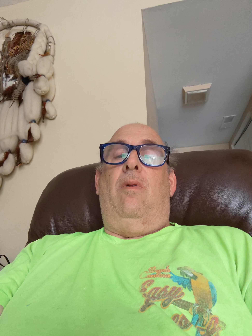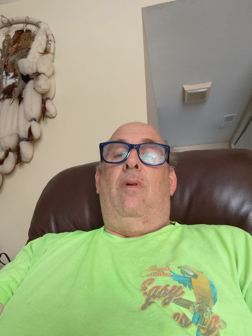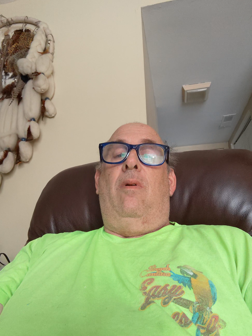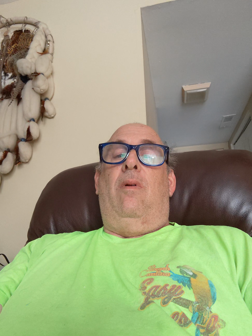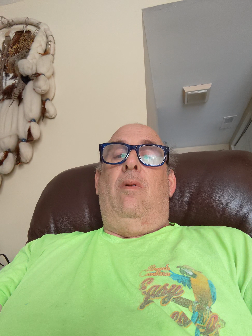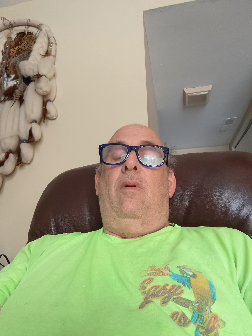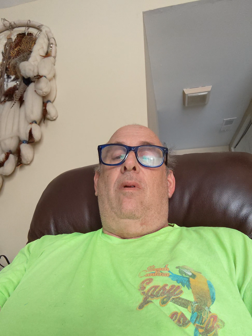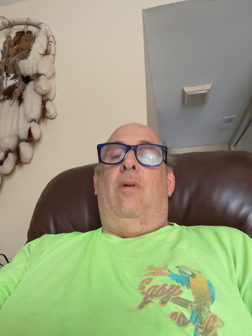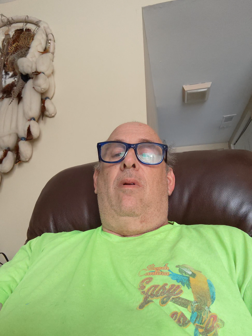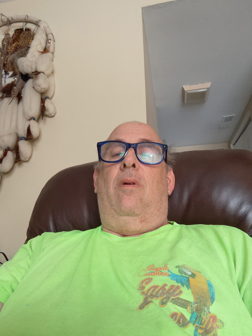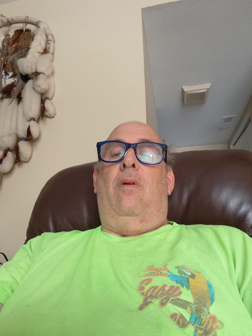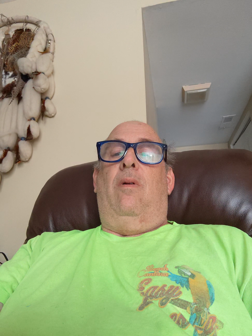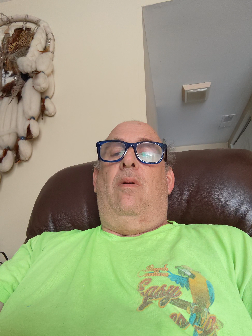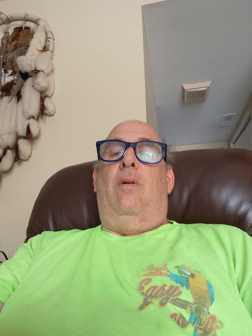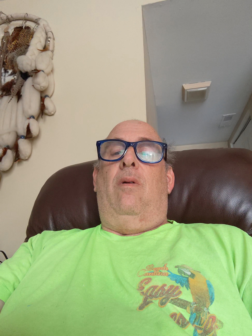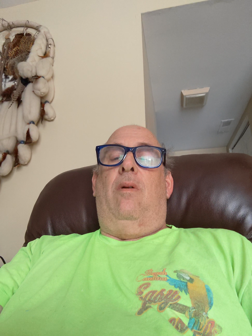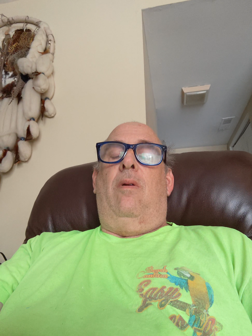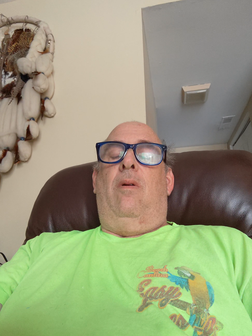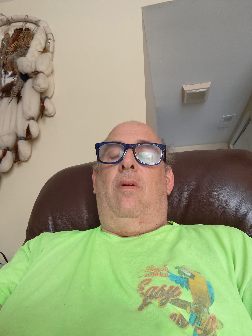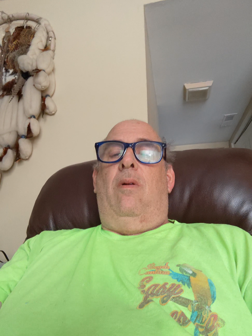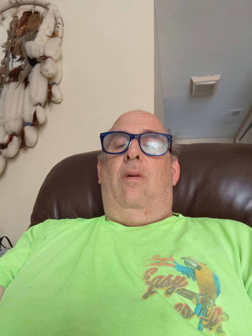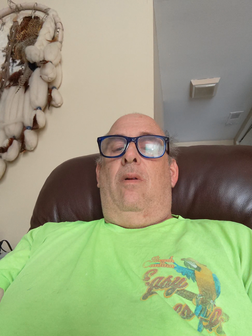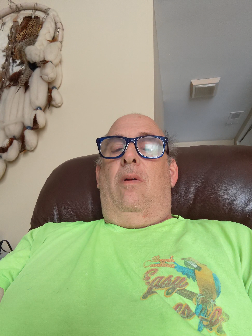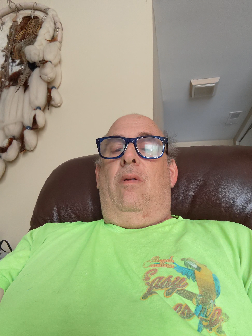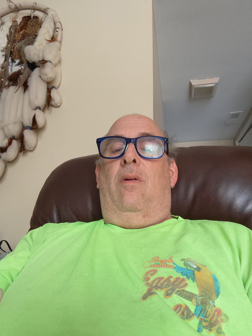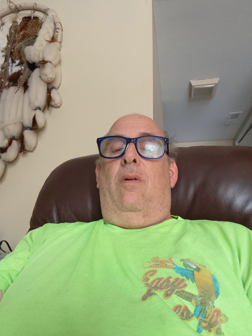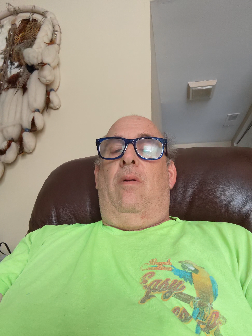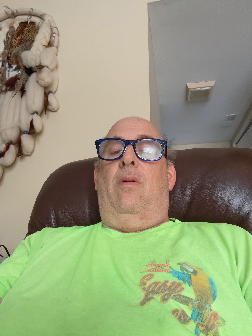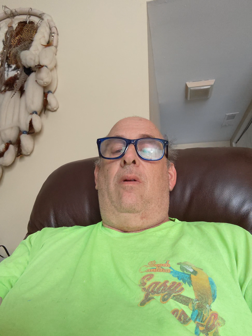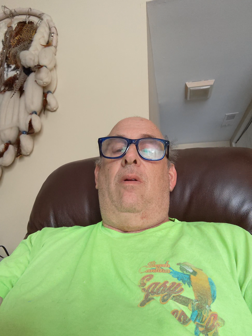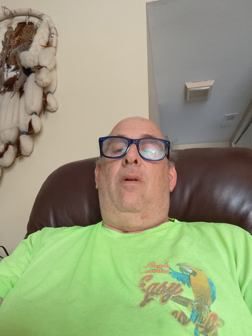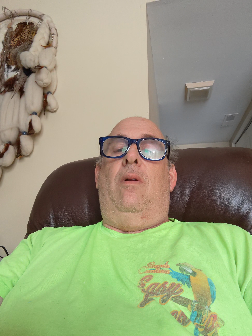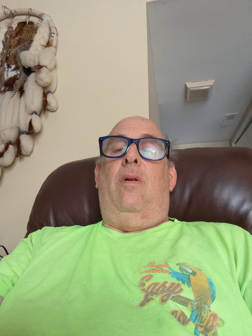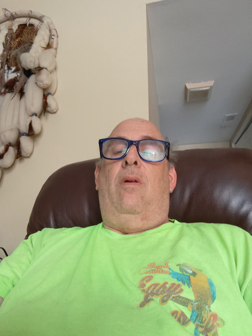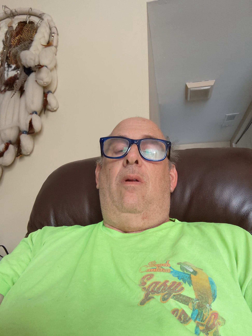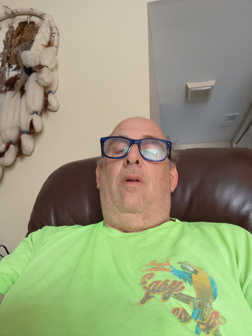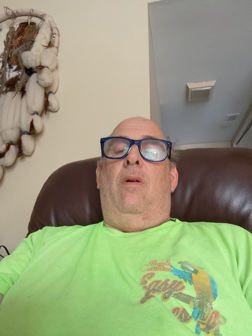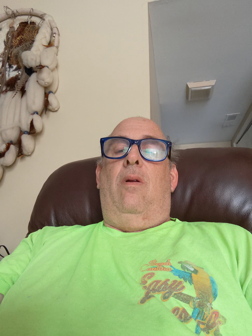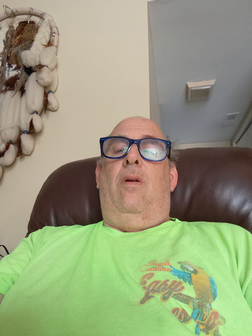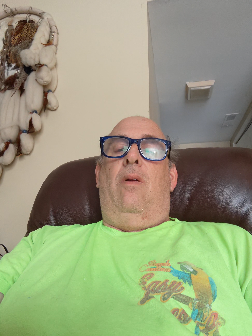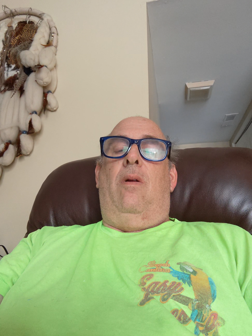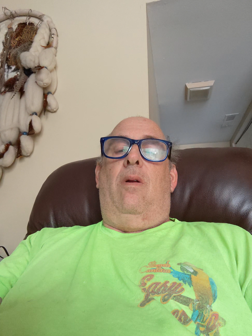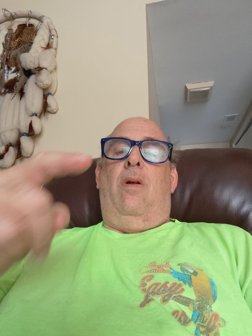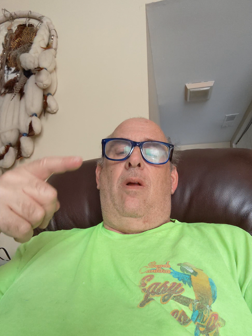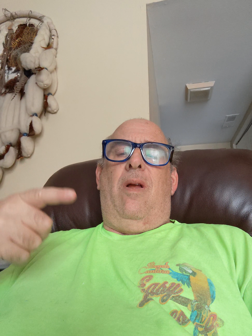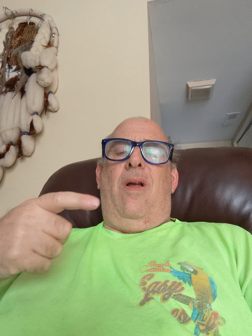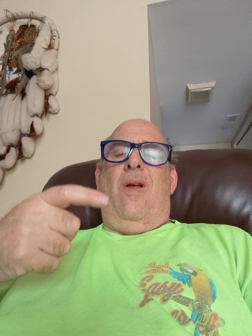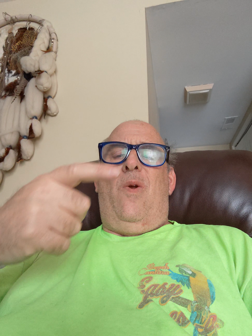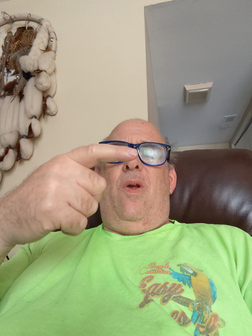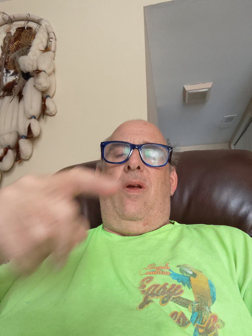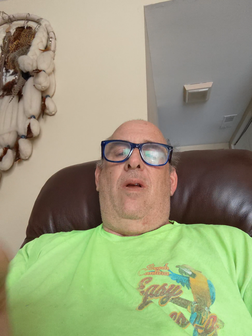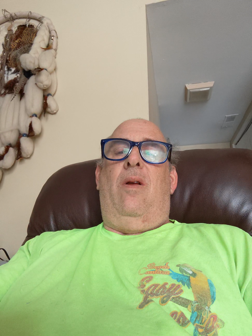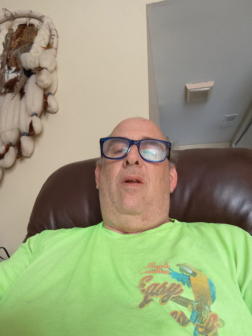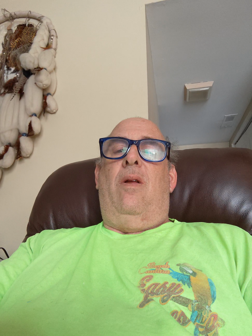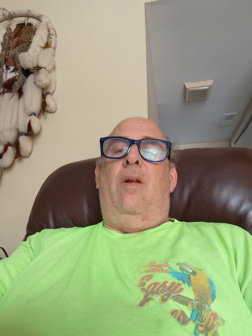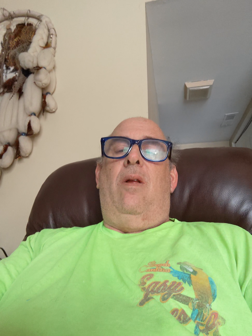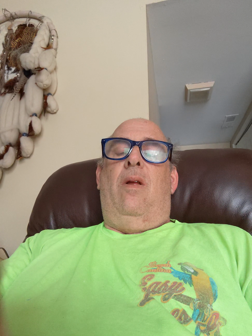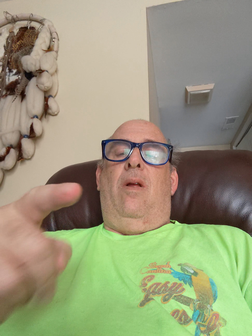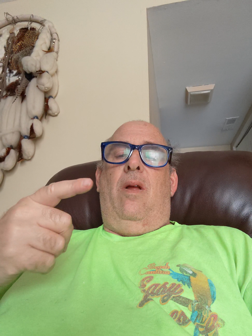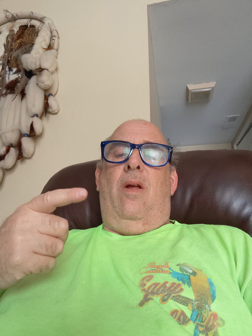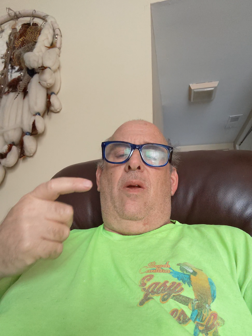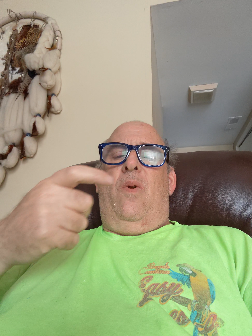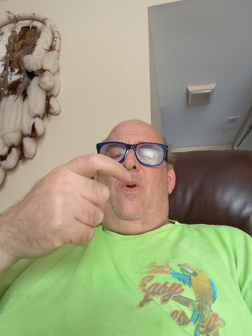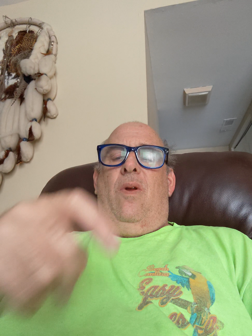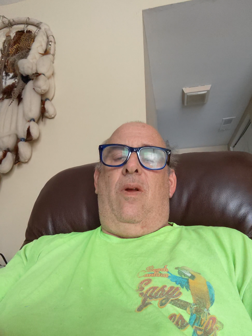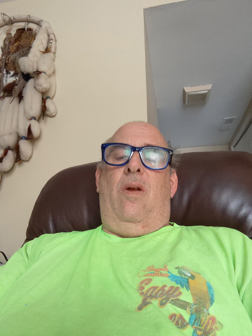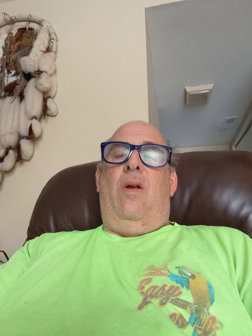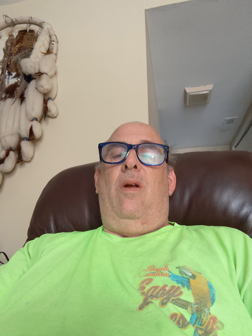owie